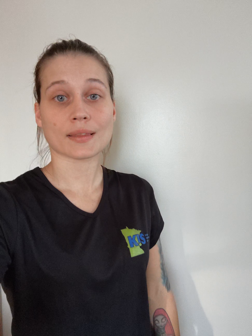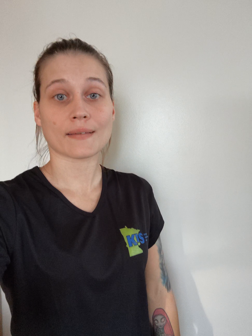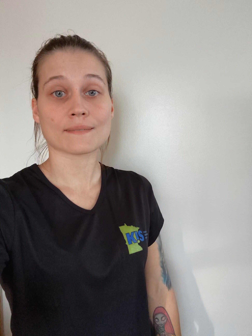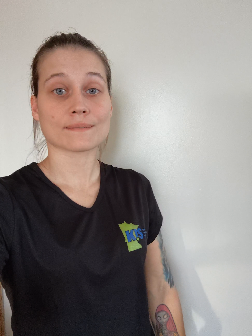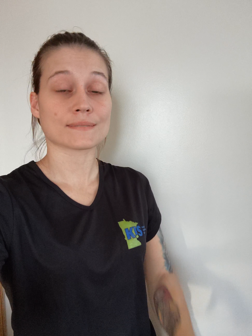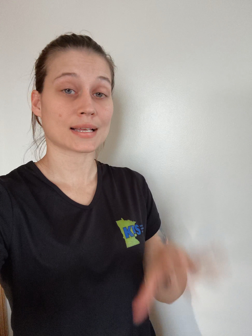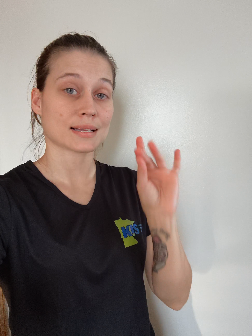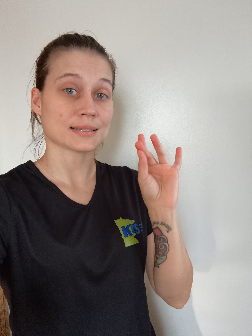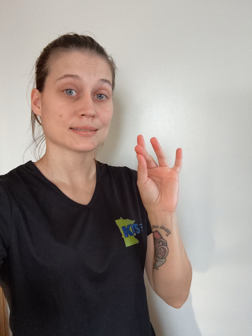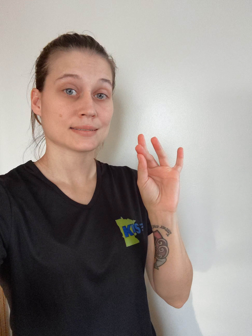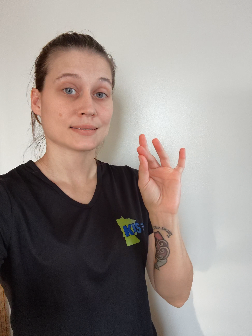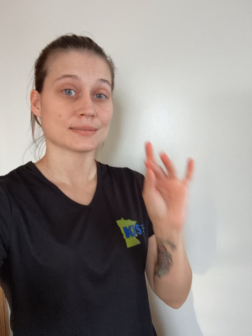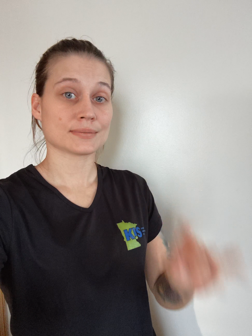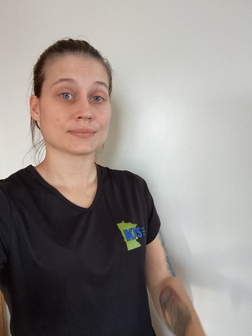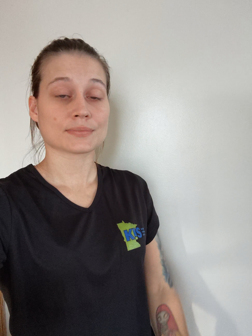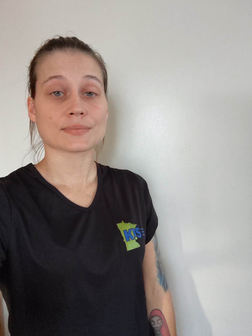find